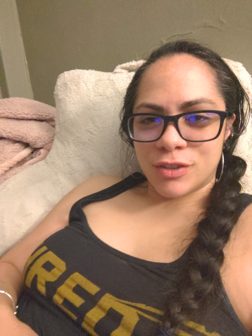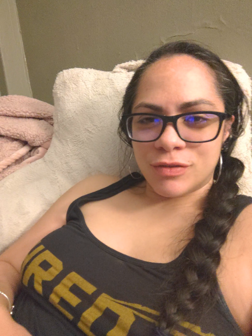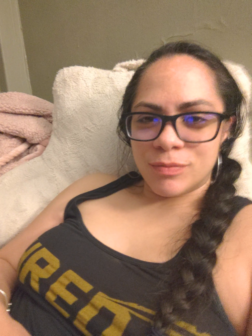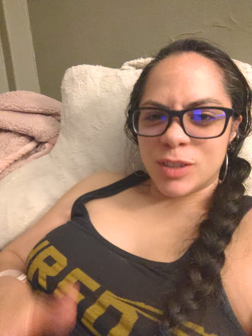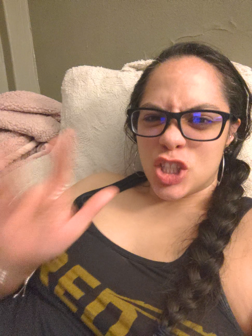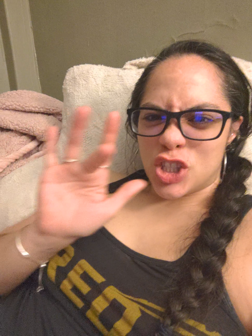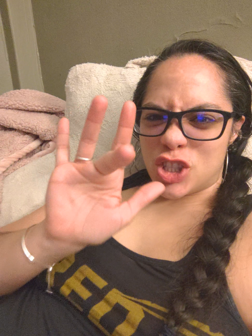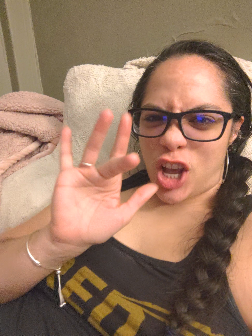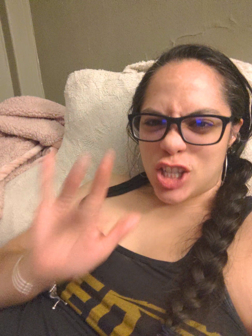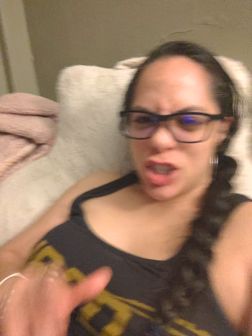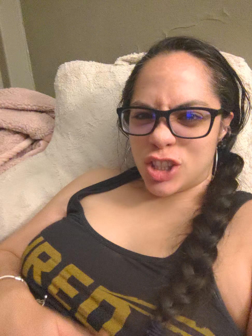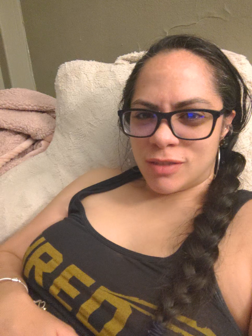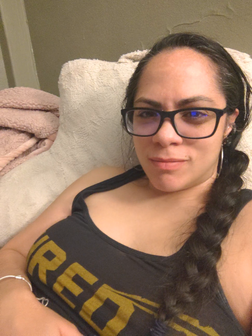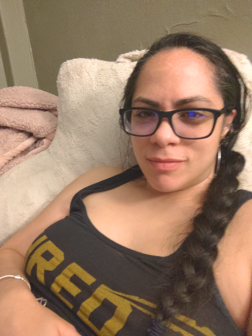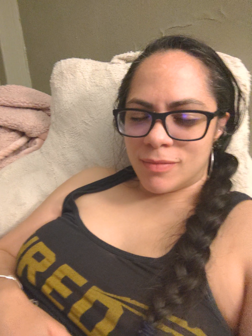touch